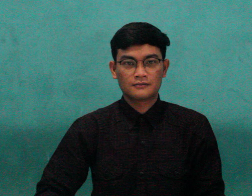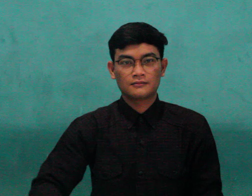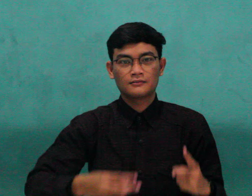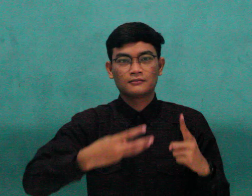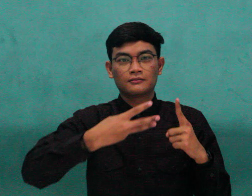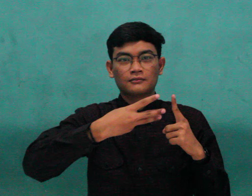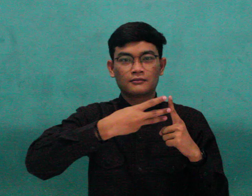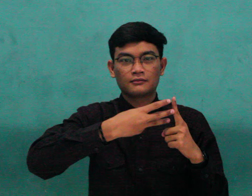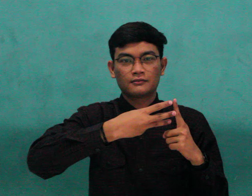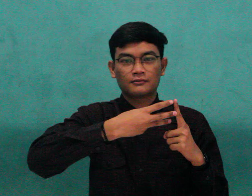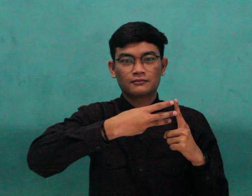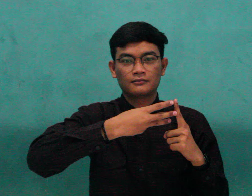B